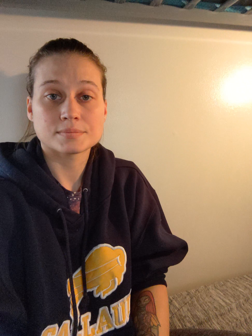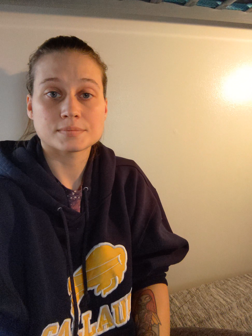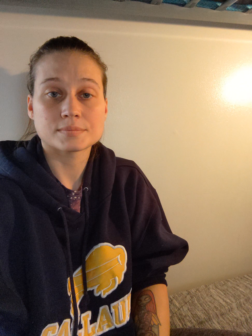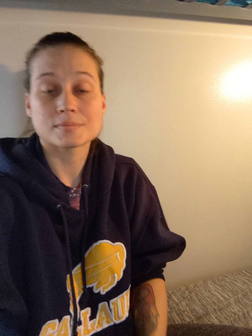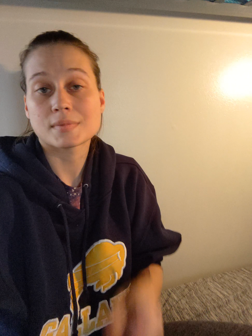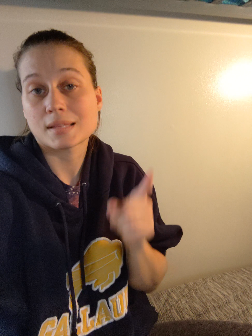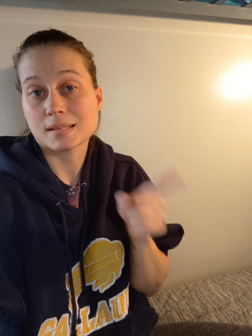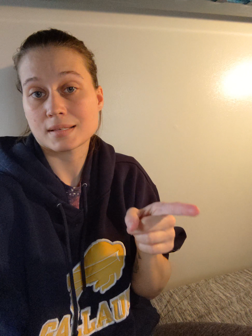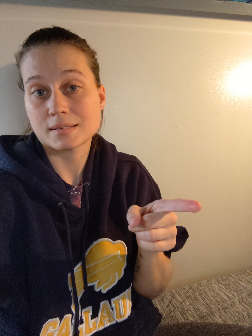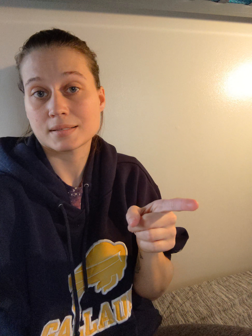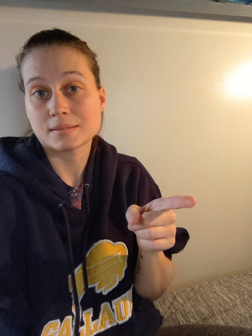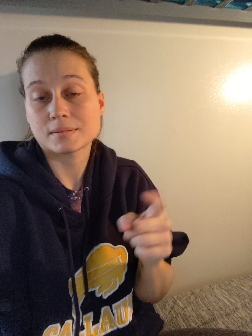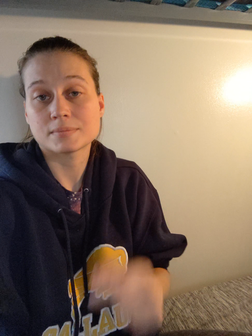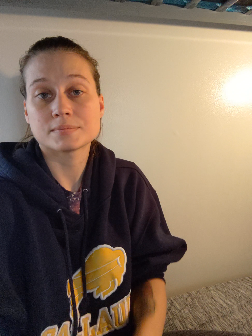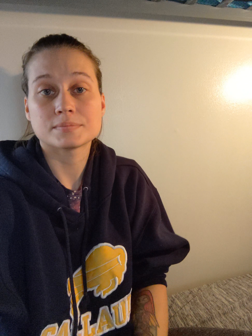he/she/it